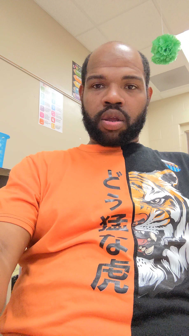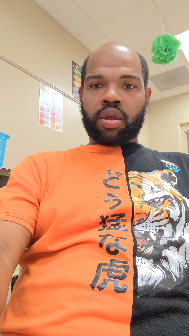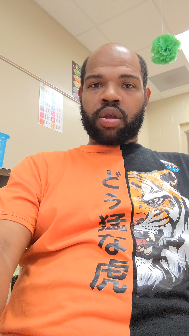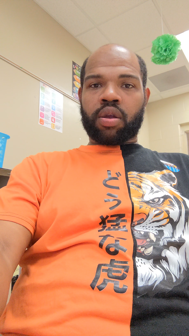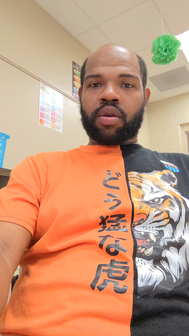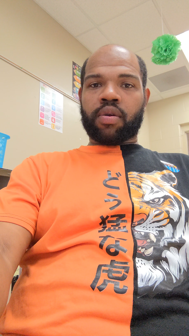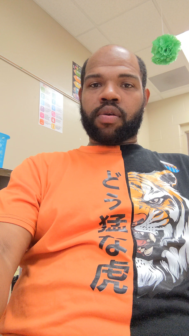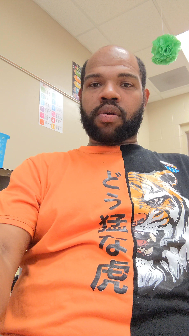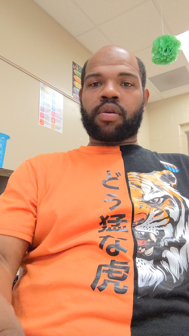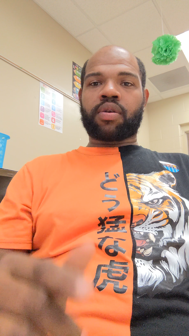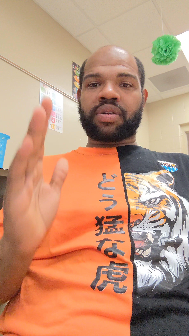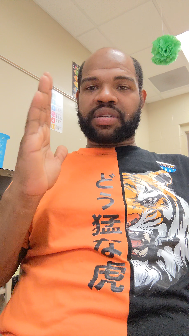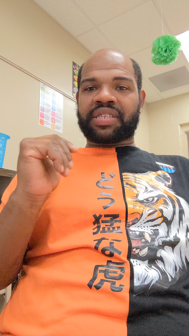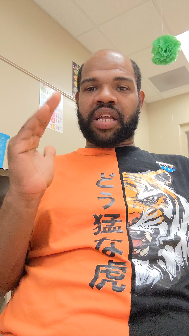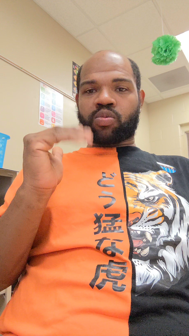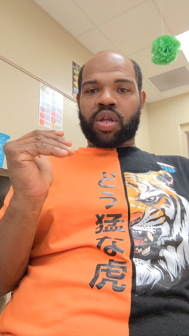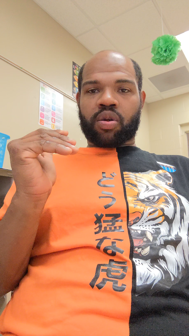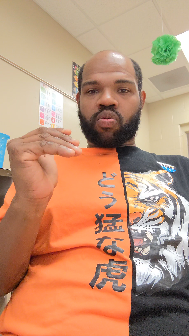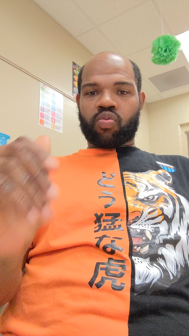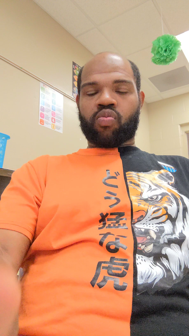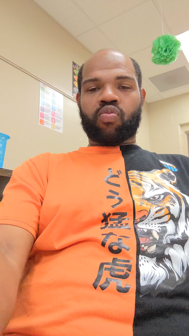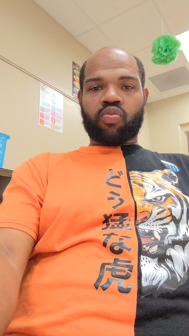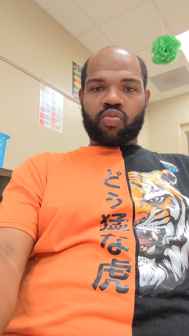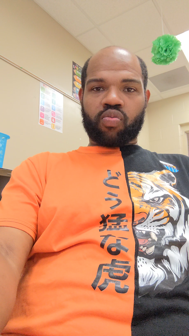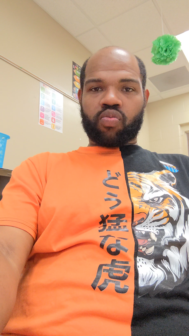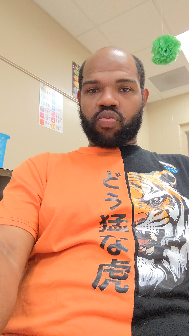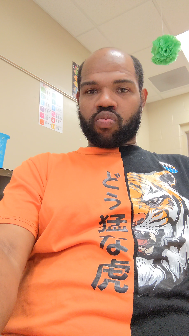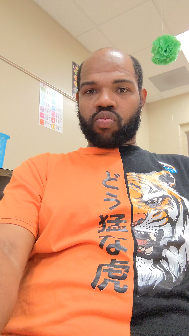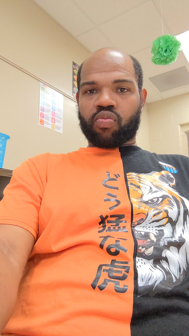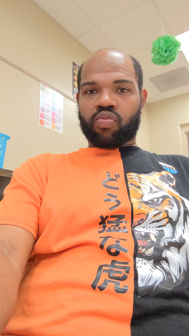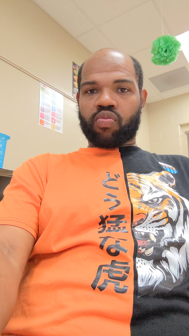downtown